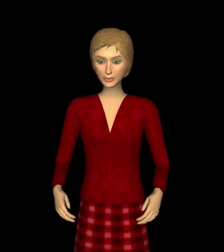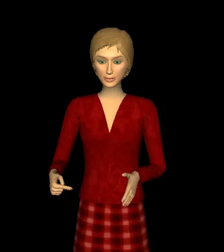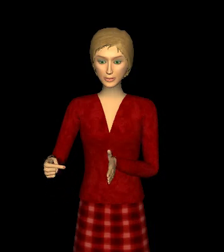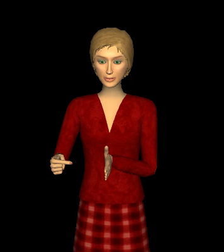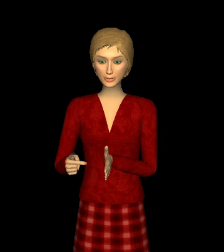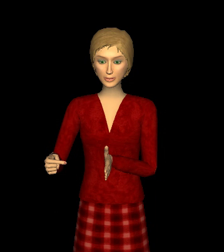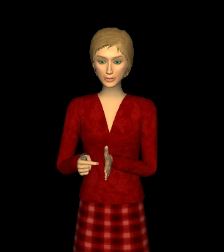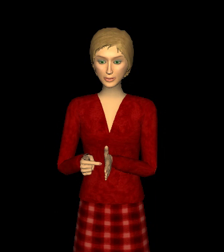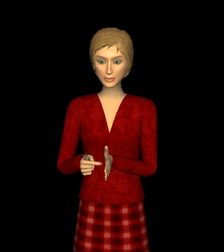متى